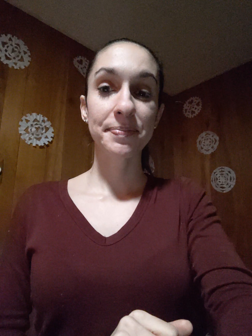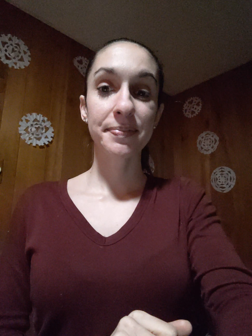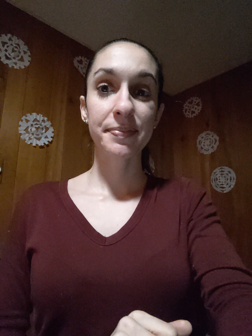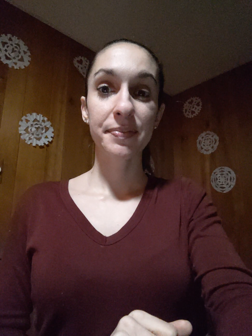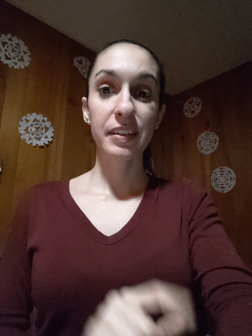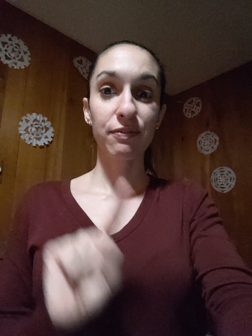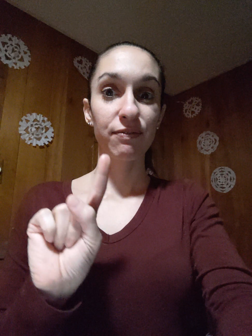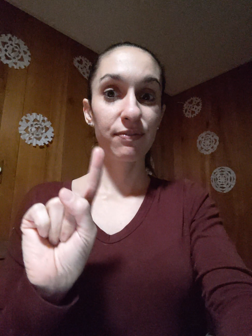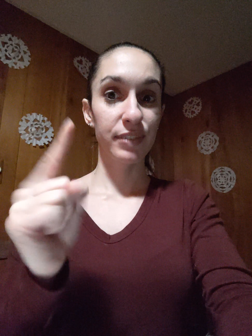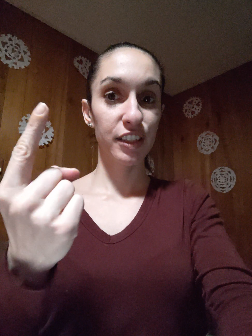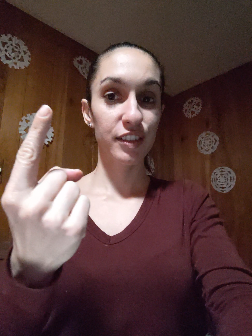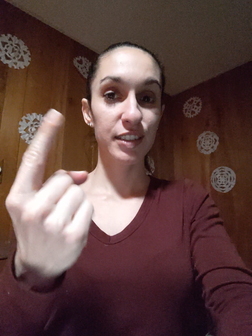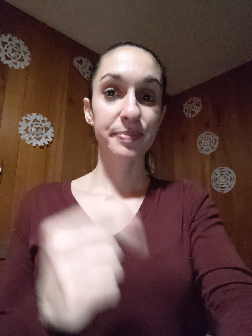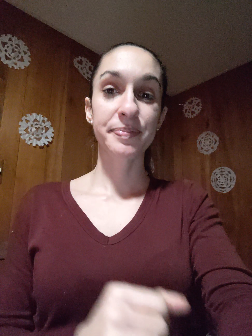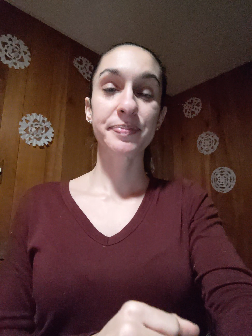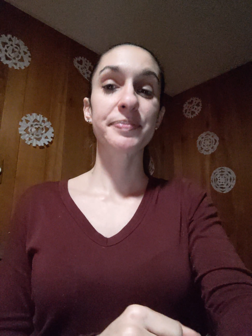first